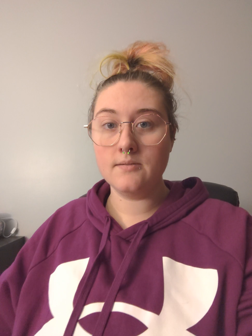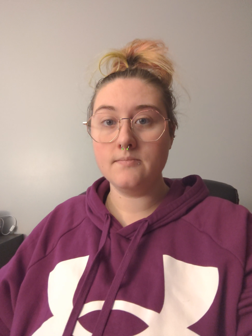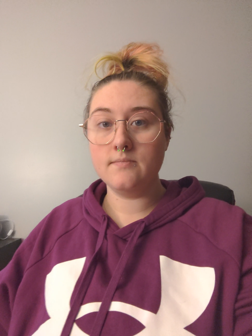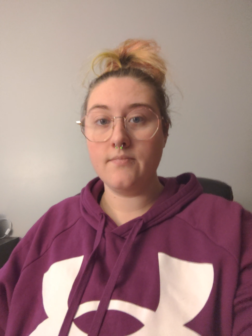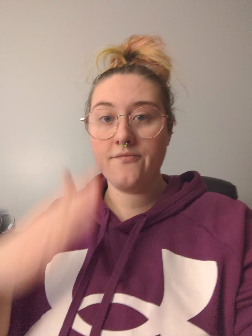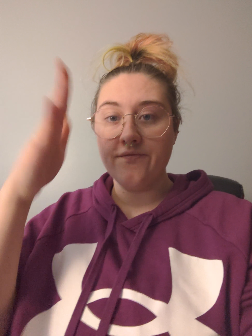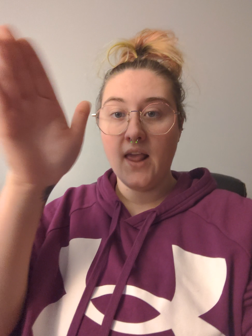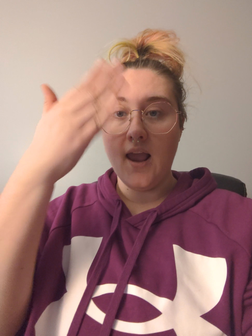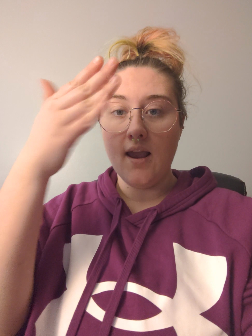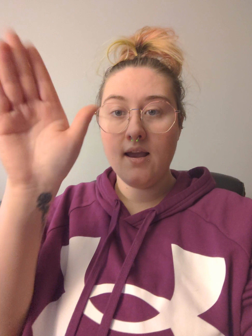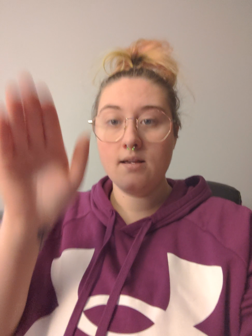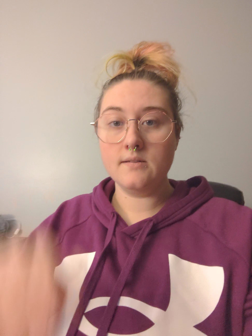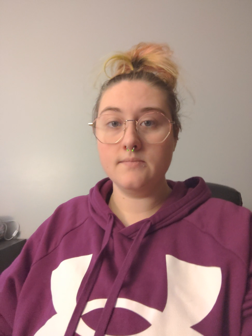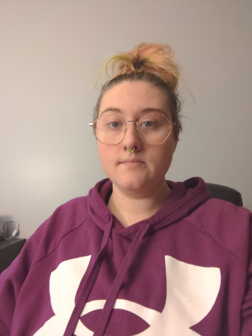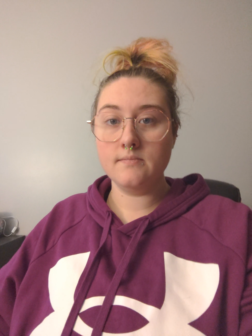flag